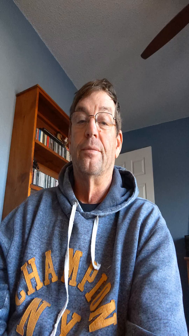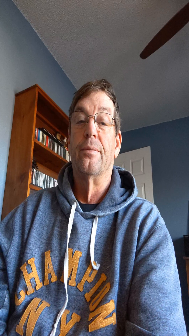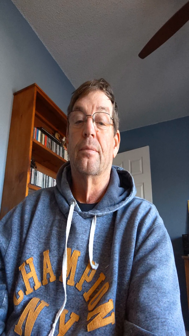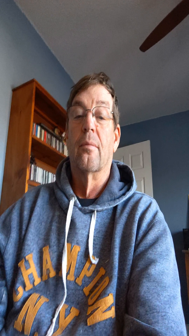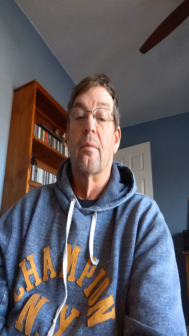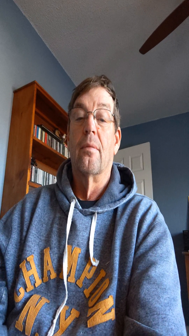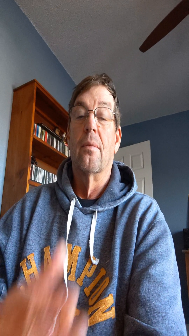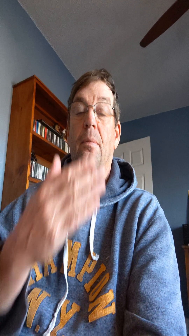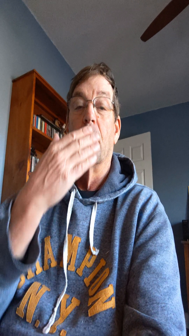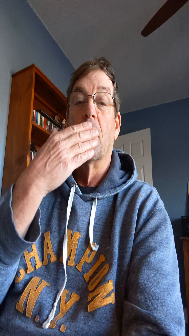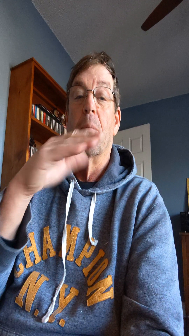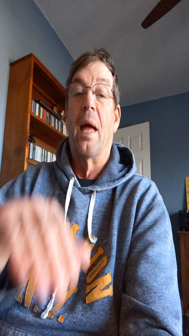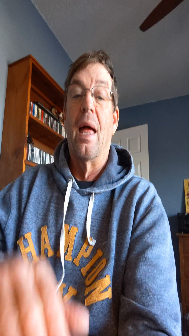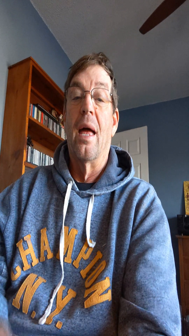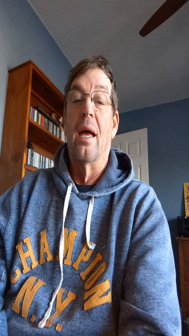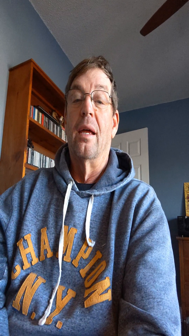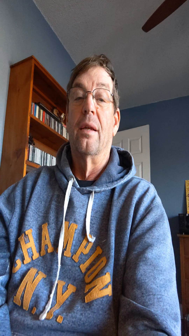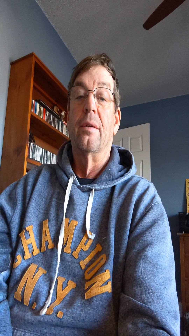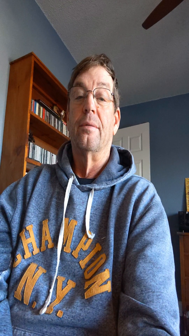bad